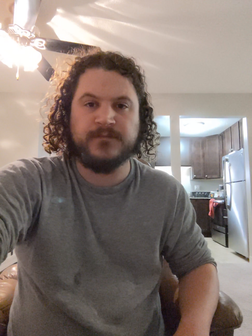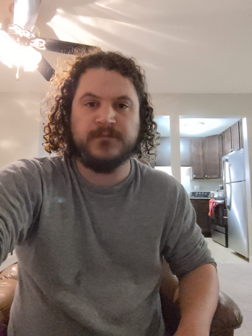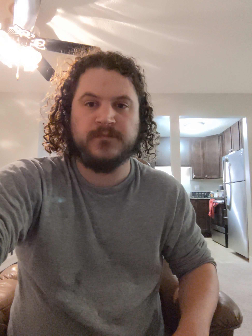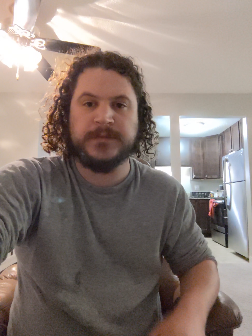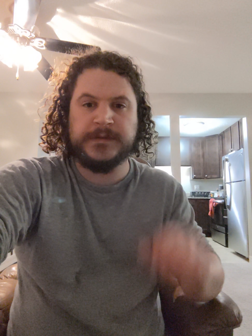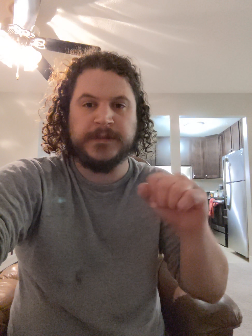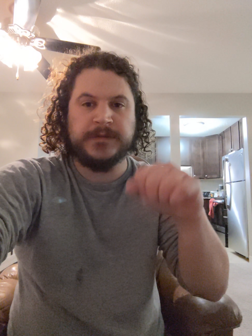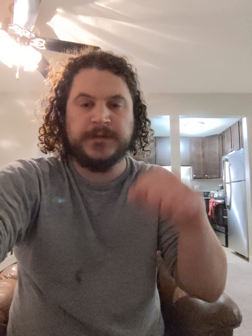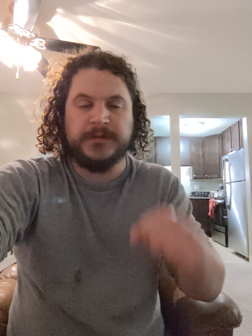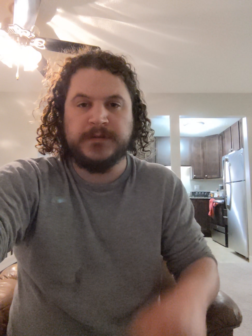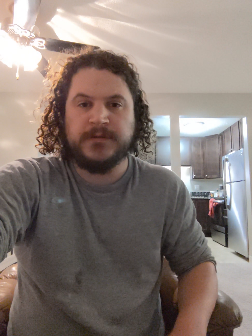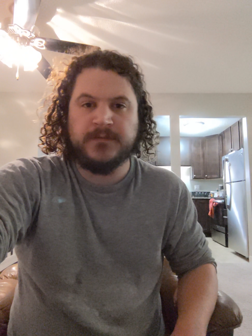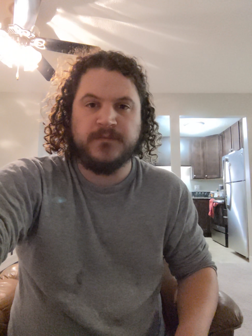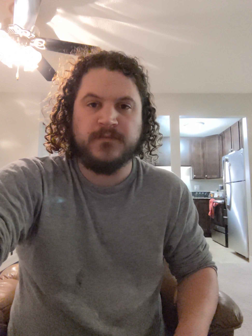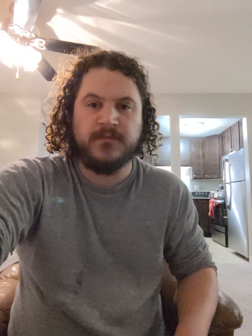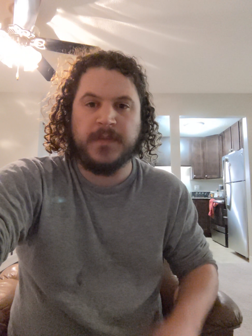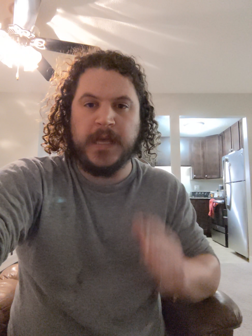yes